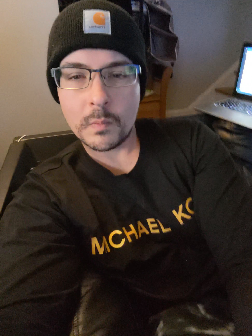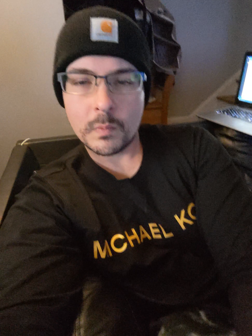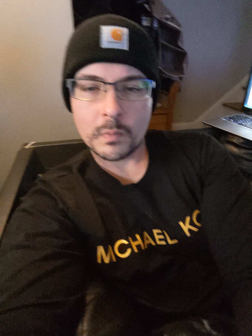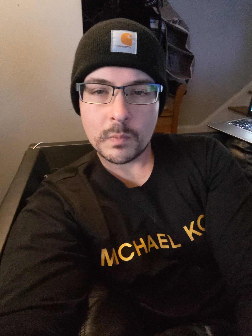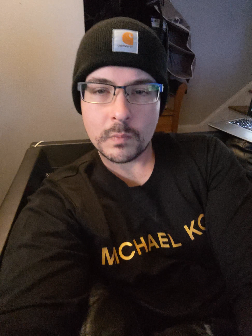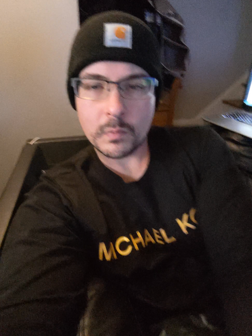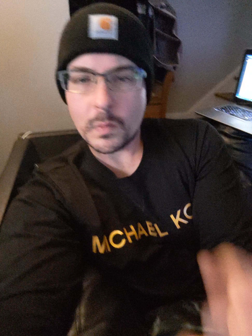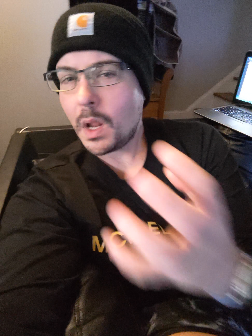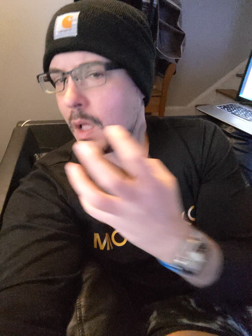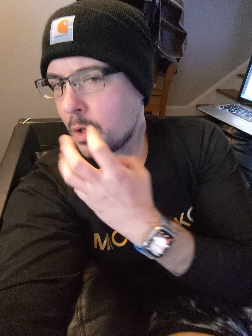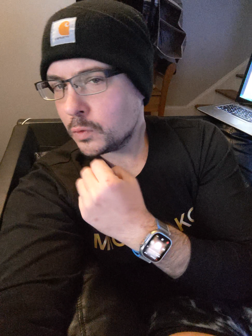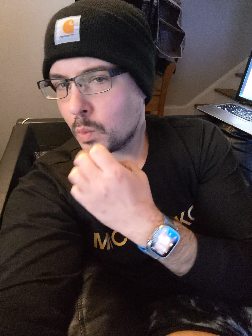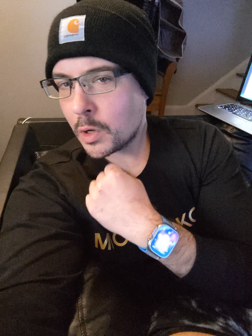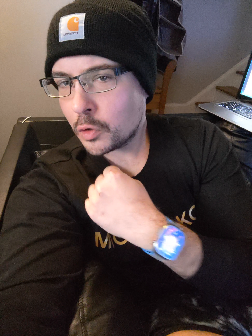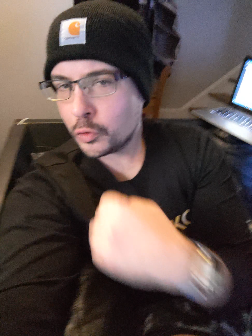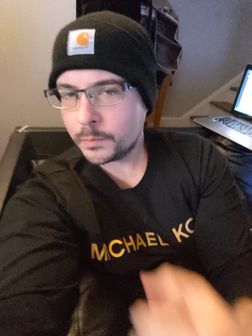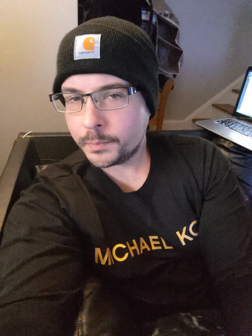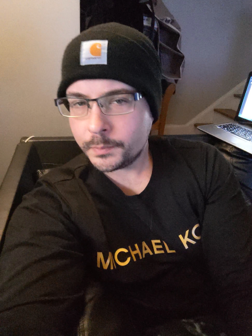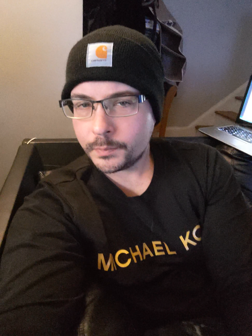underwear